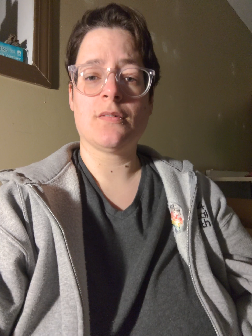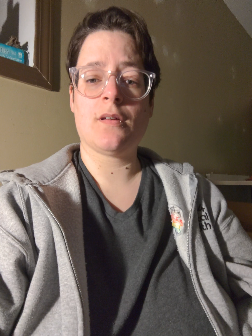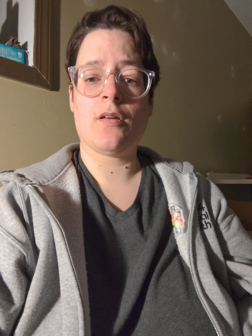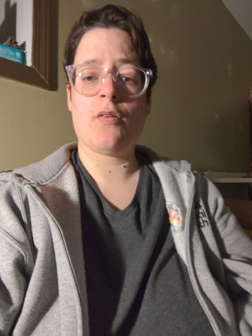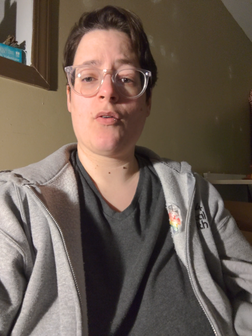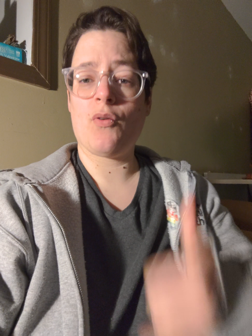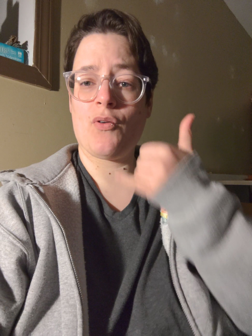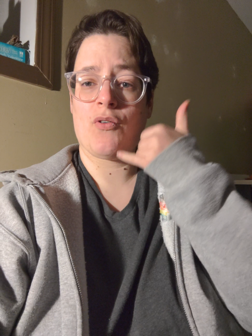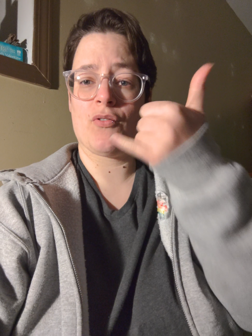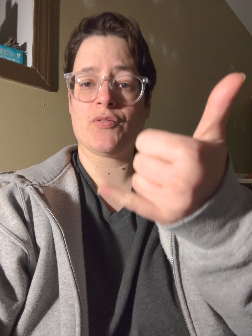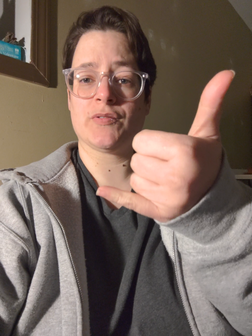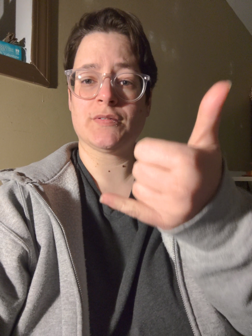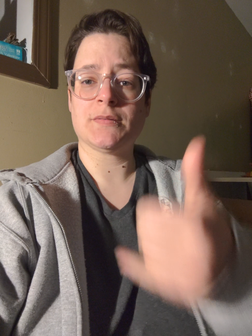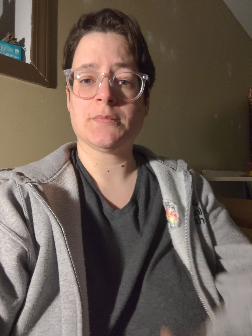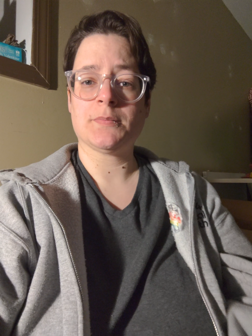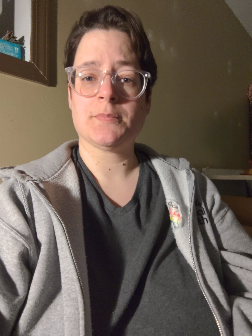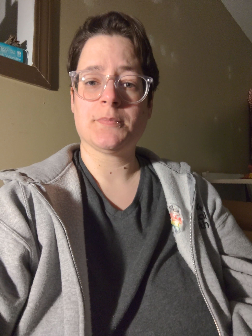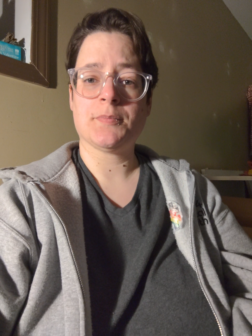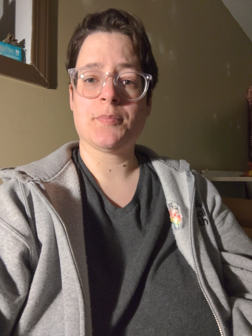call on the phone